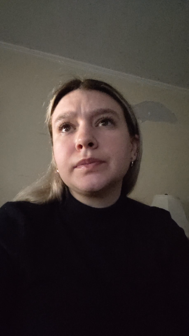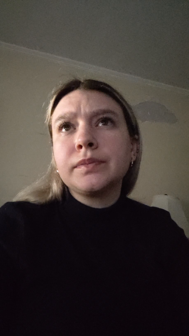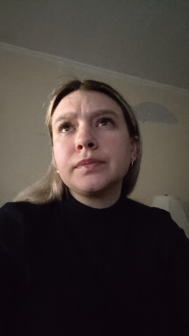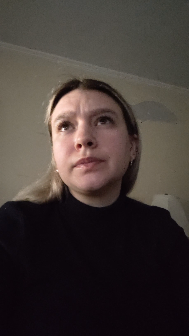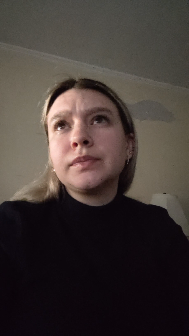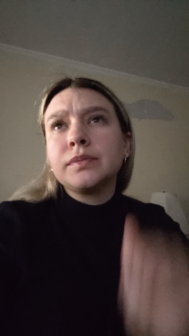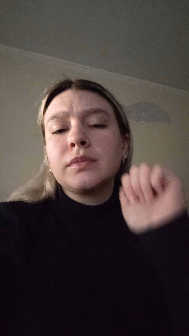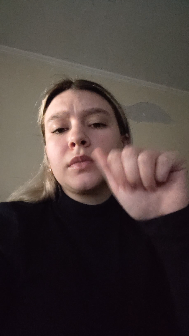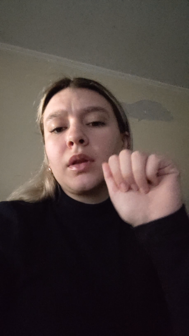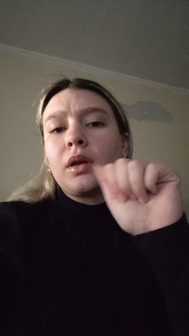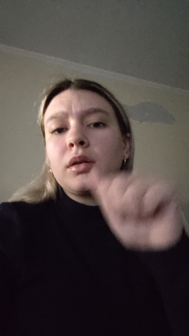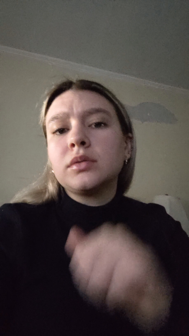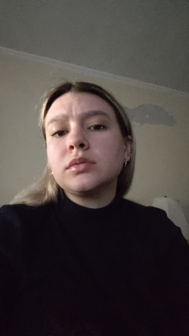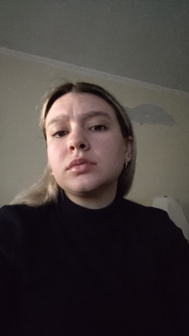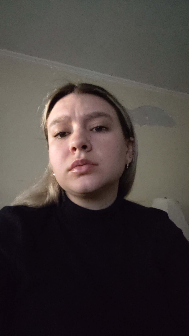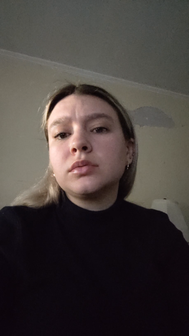knock